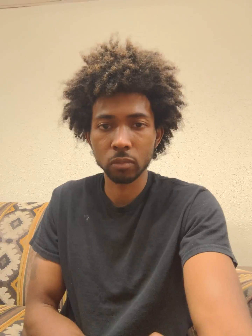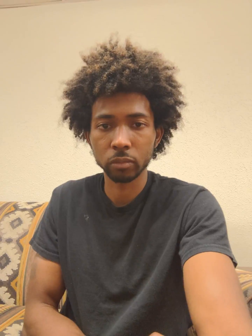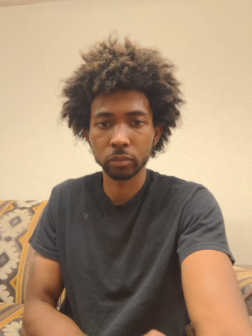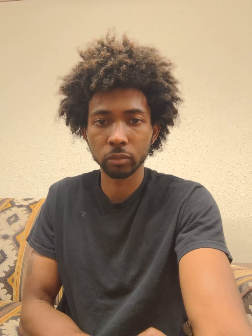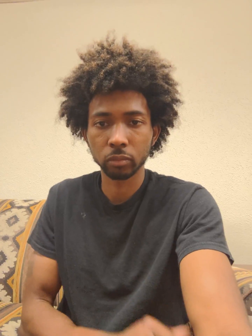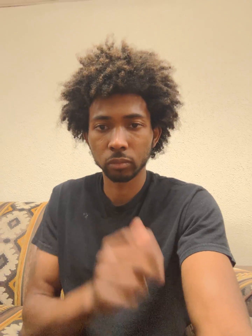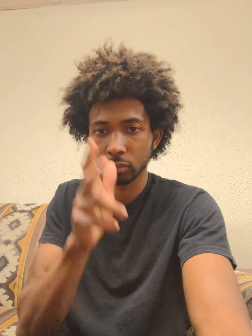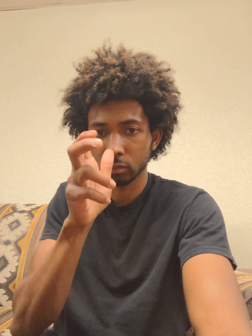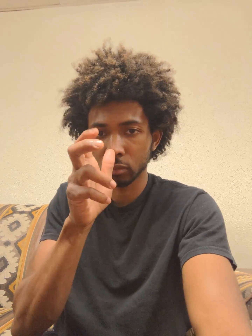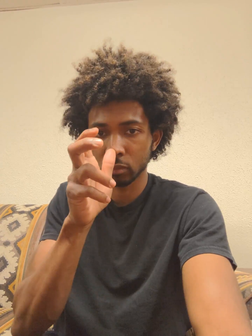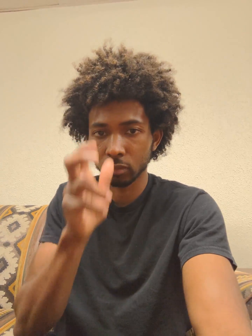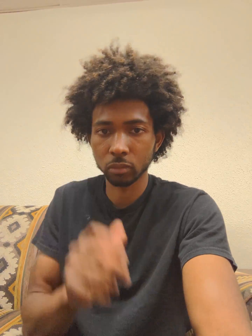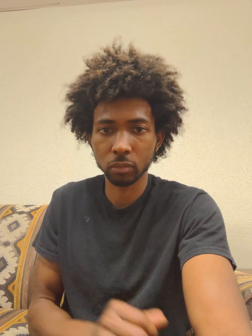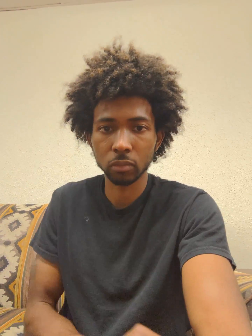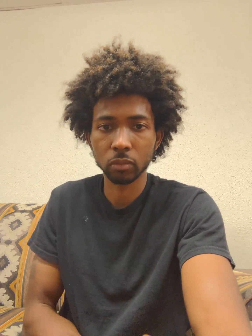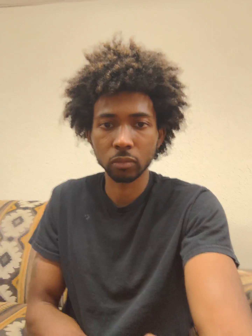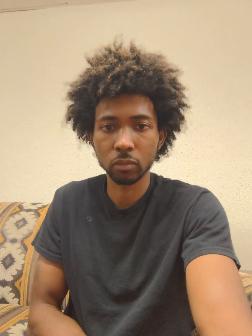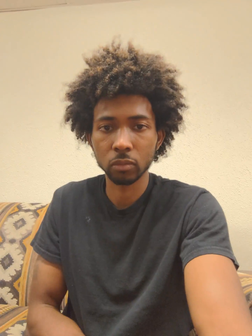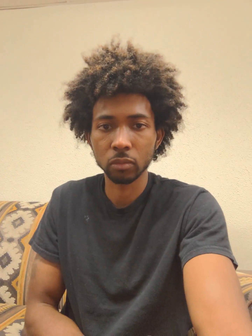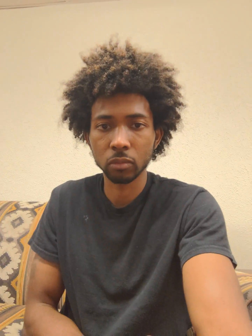ant